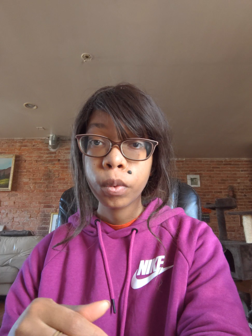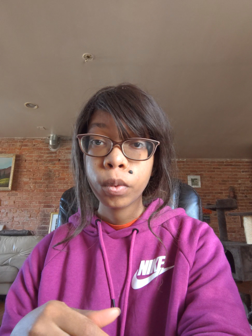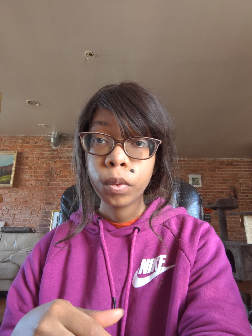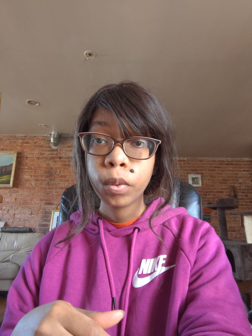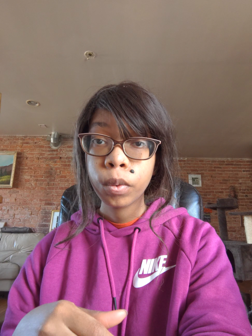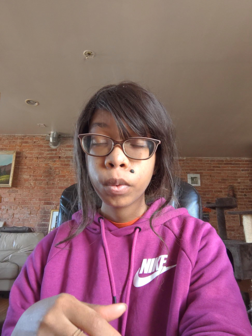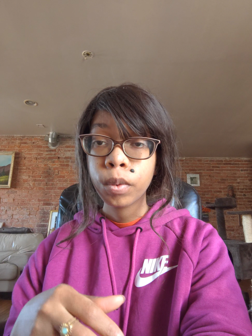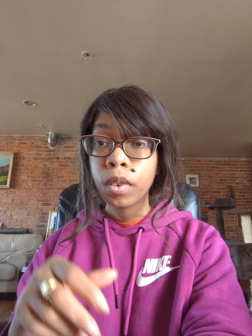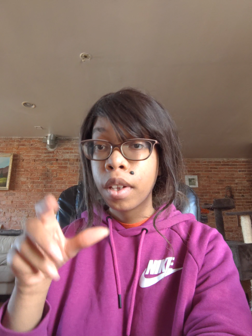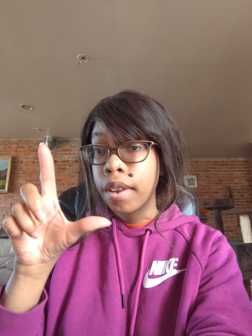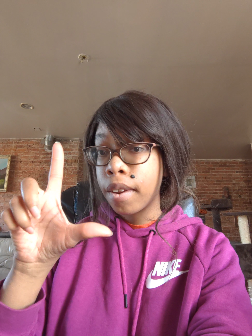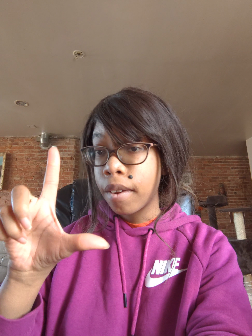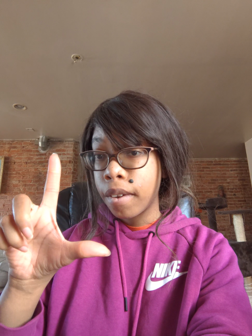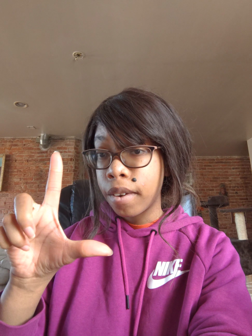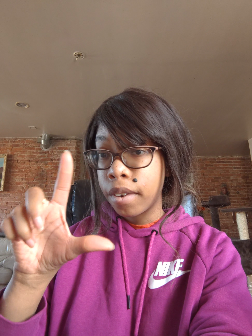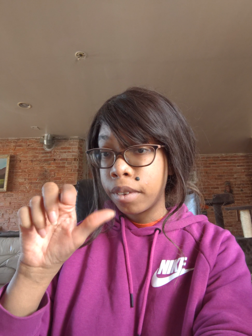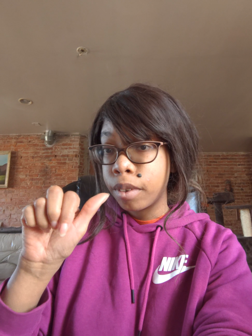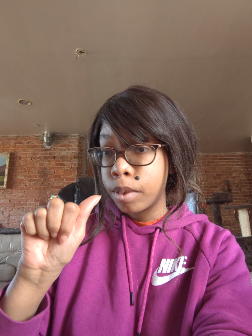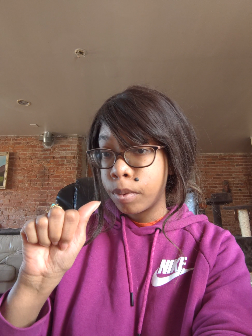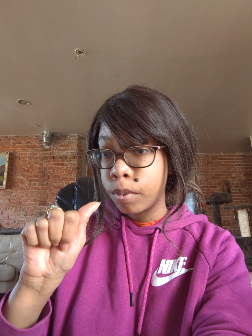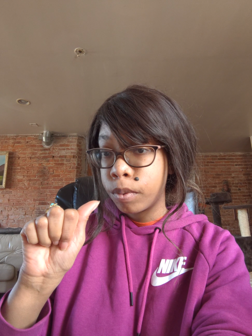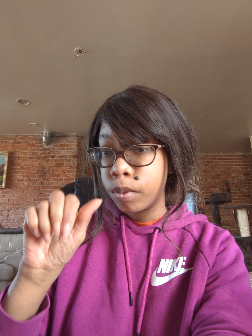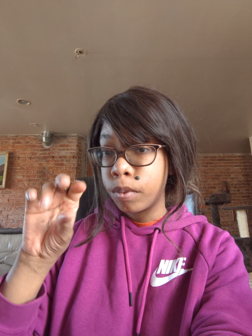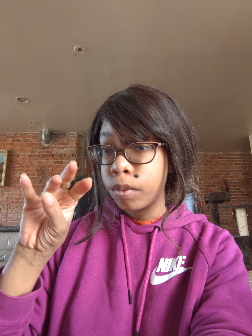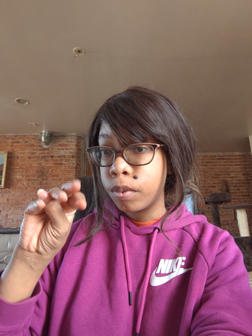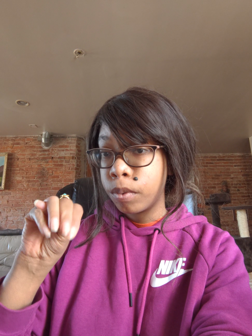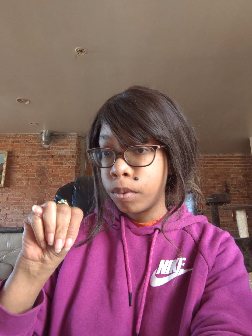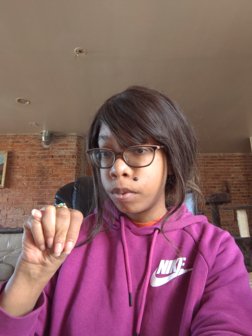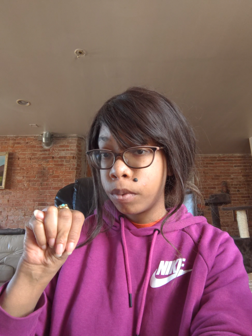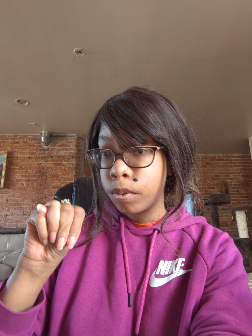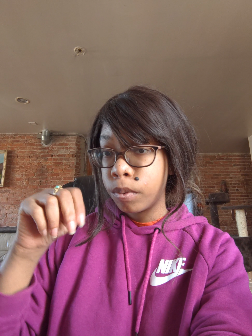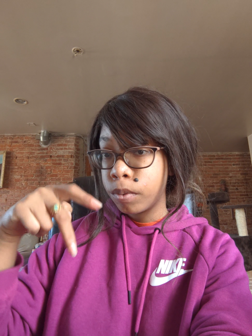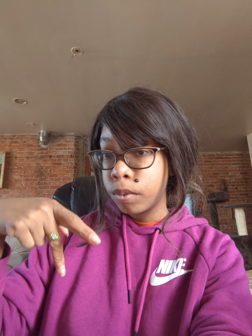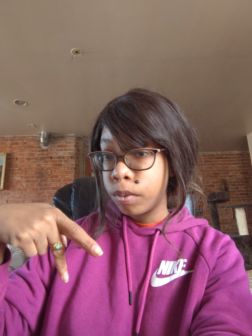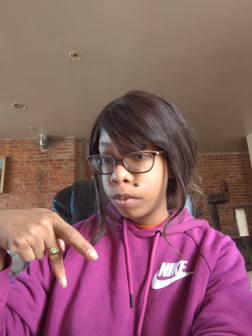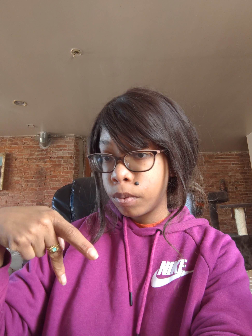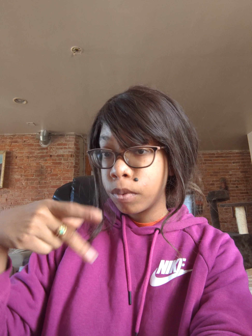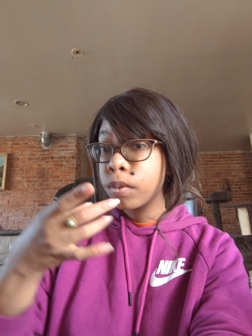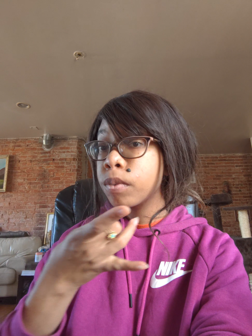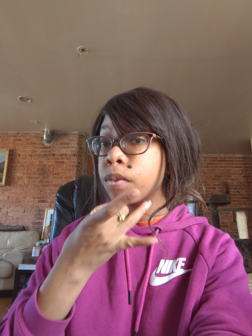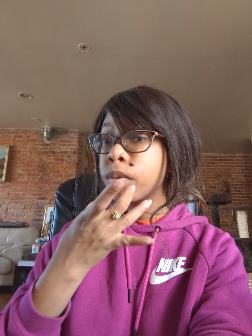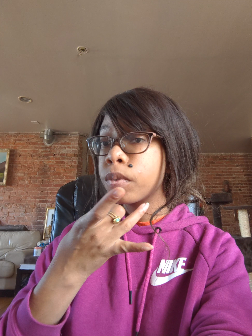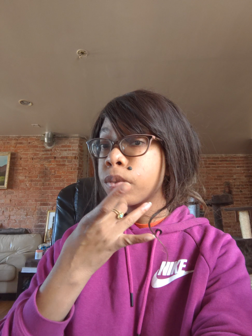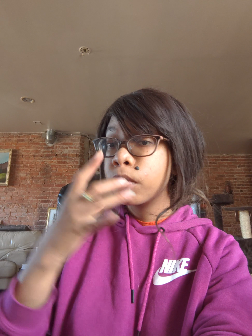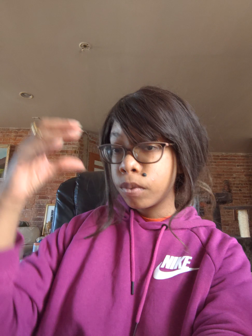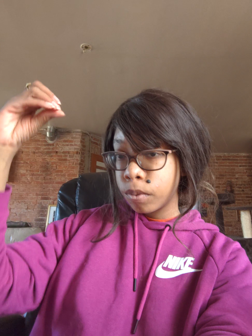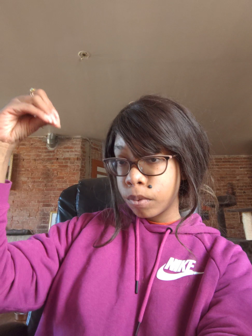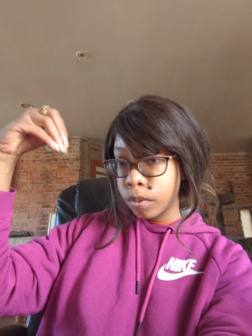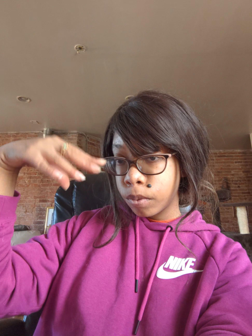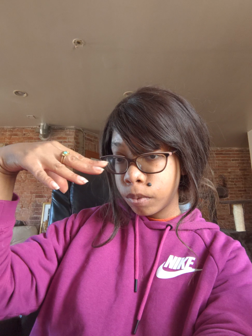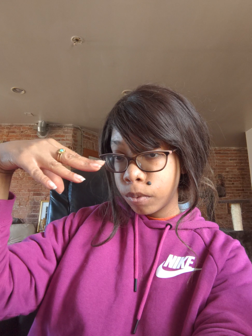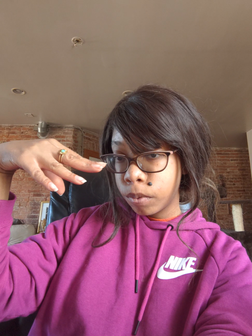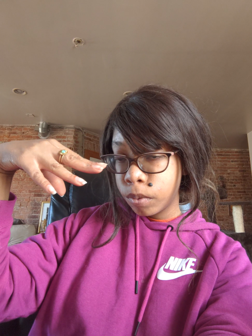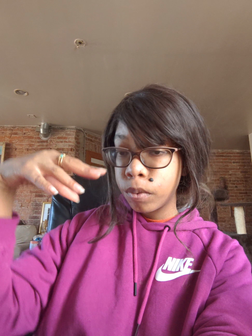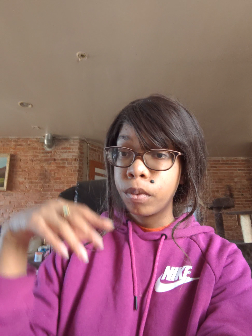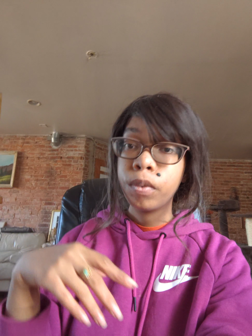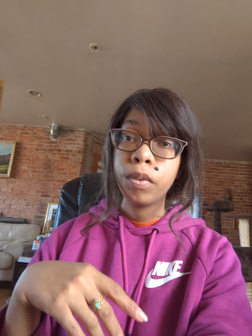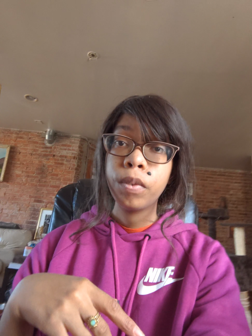lamp